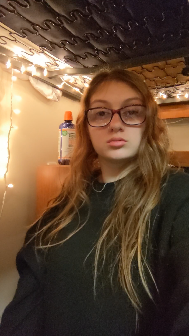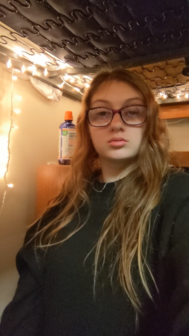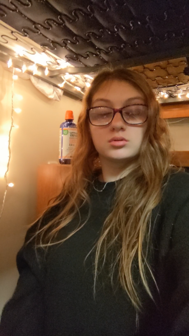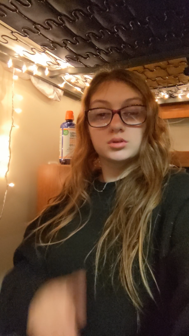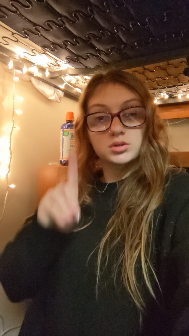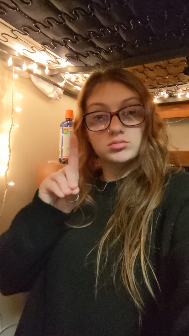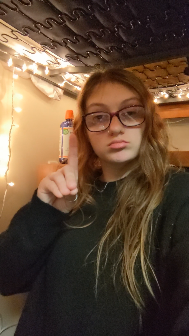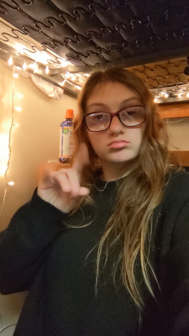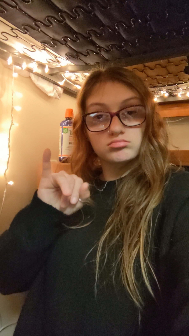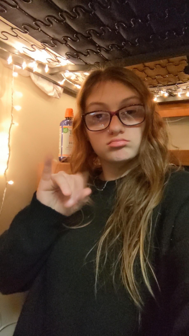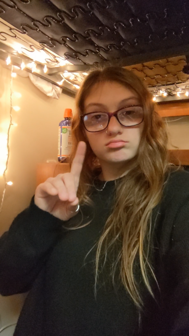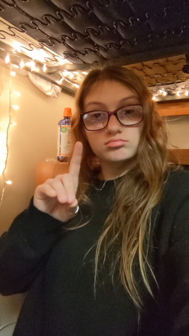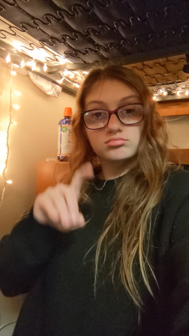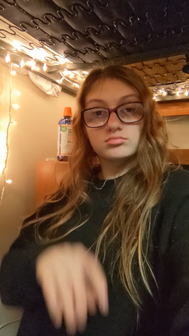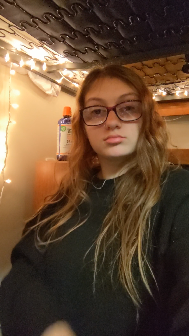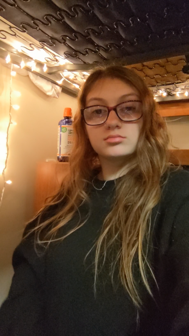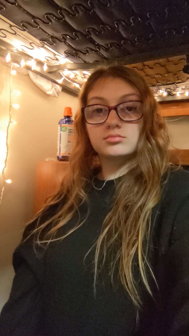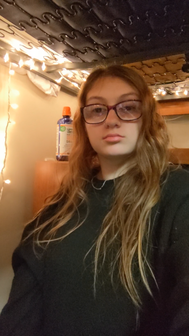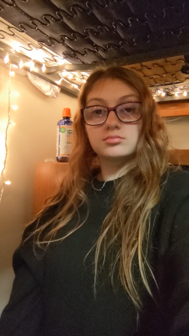did